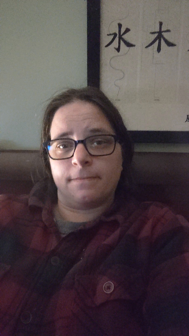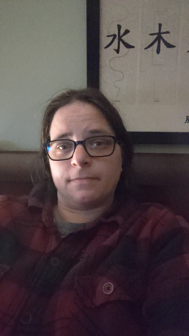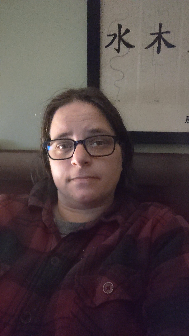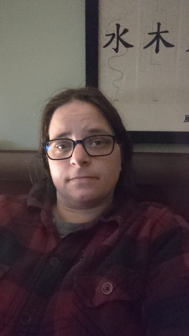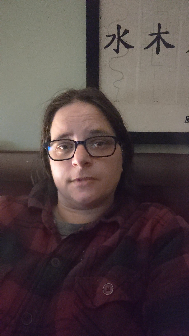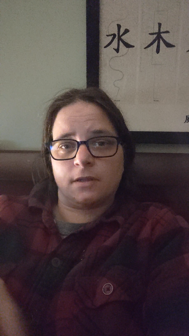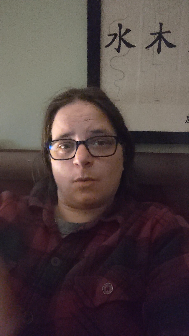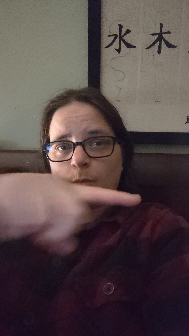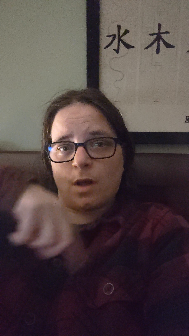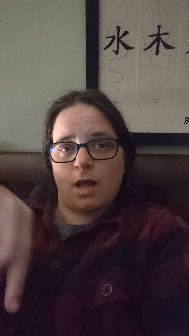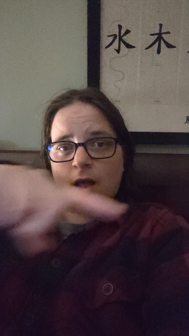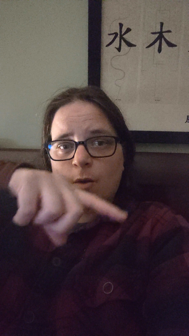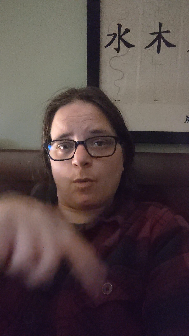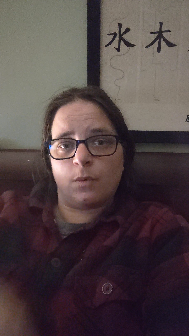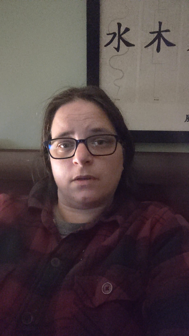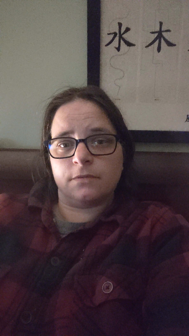around